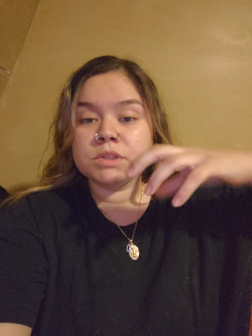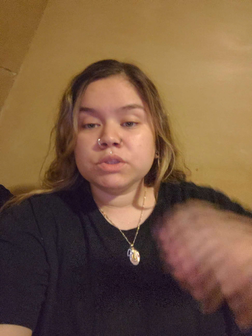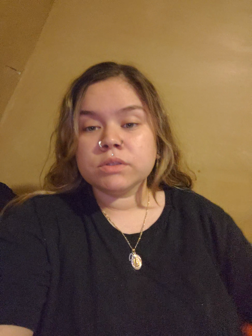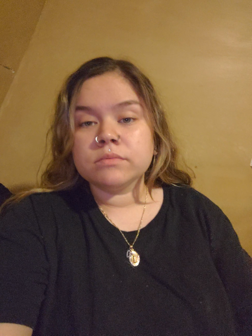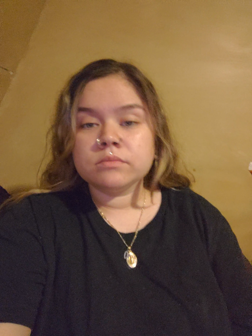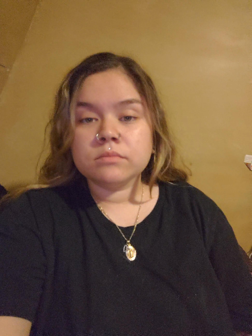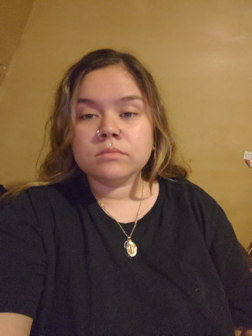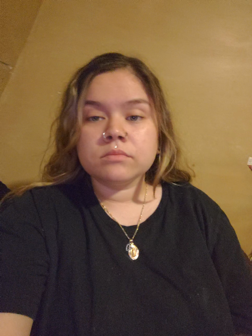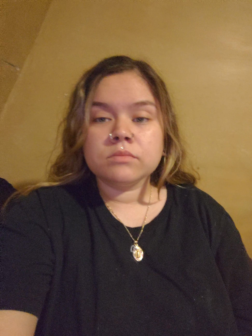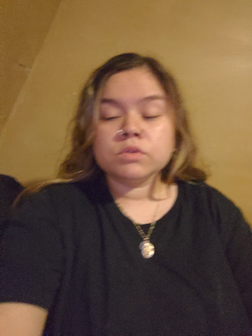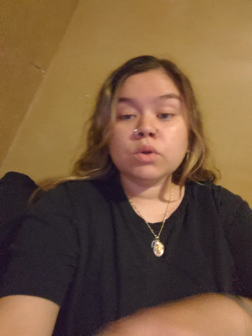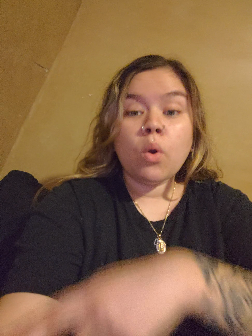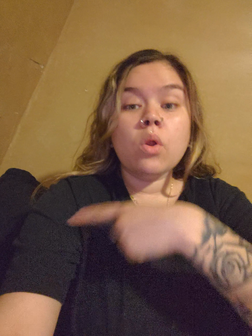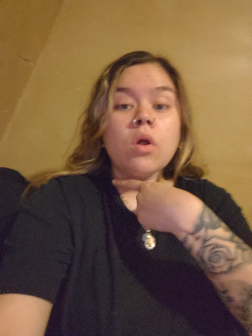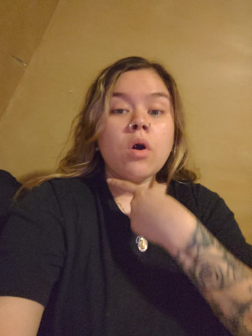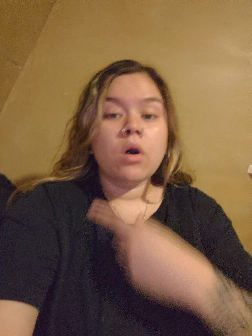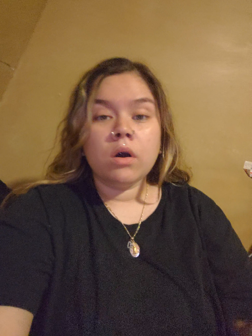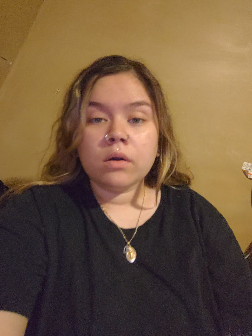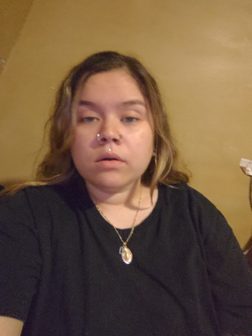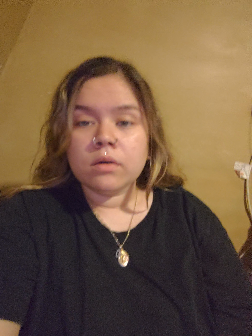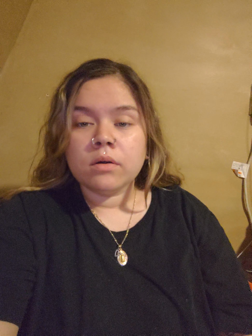long